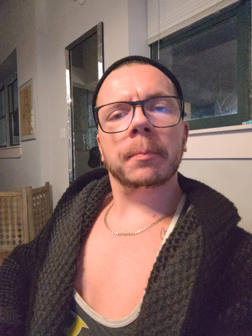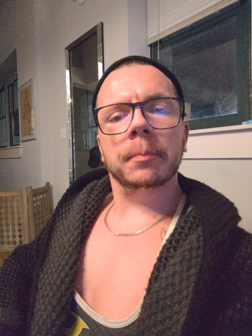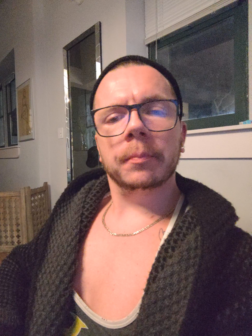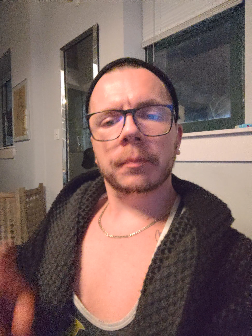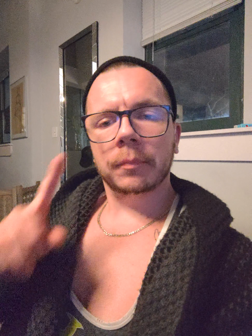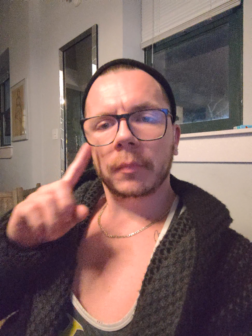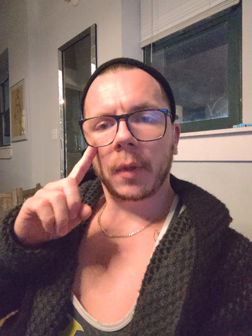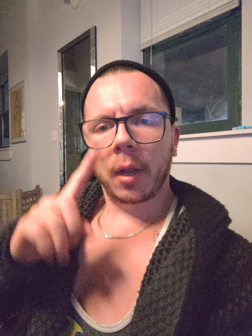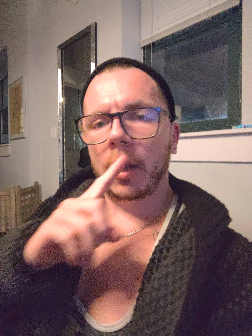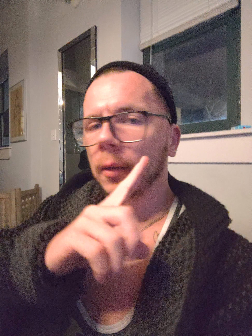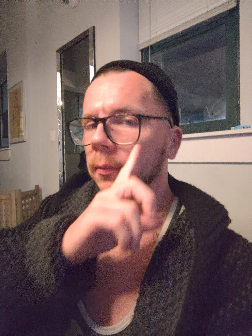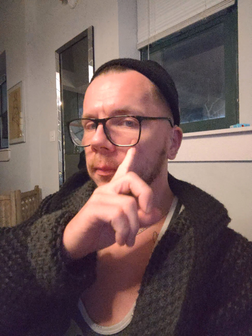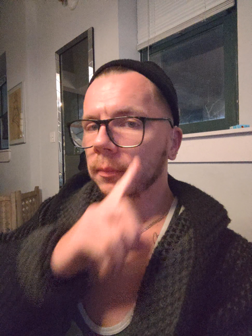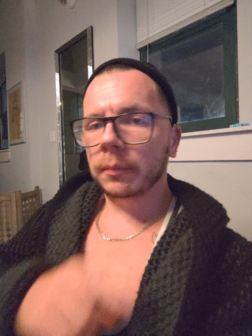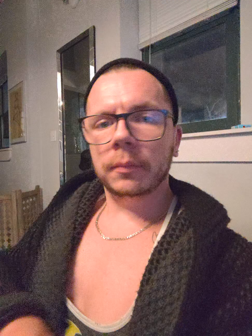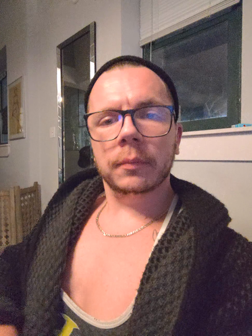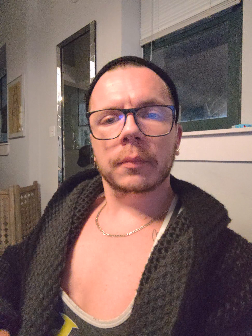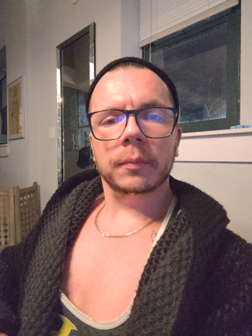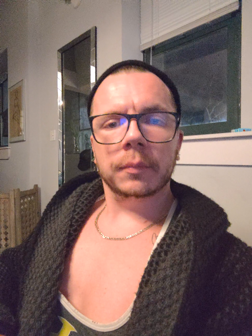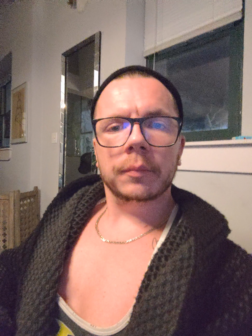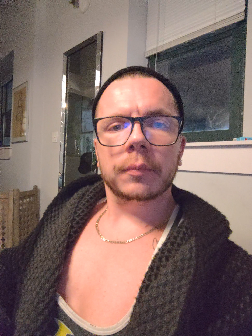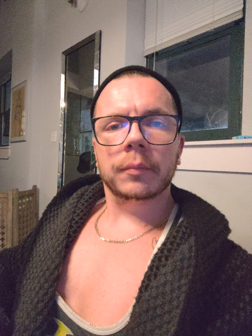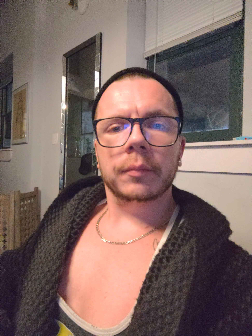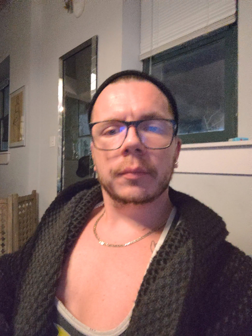eye